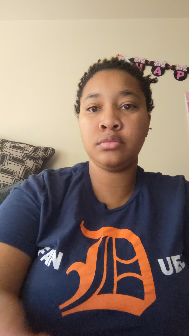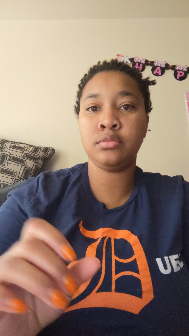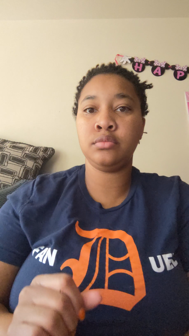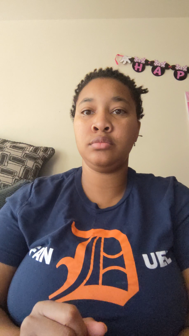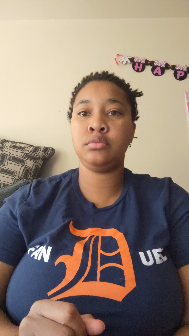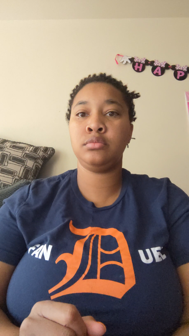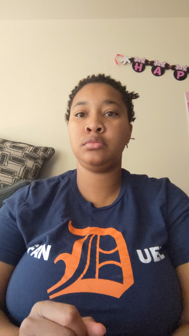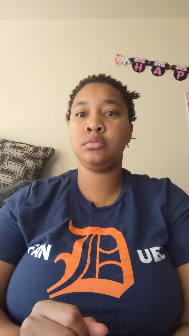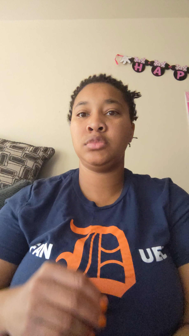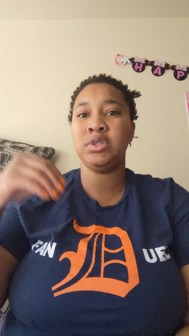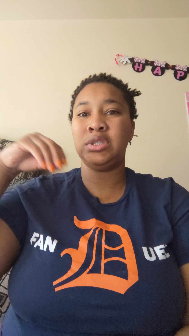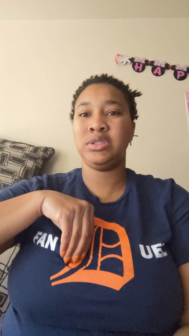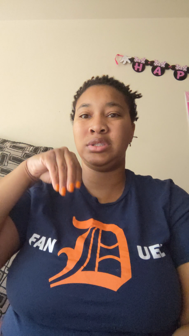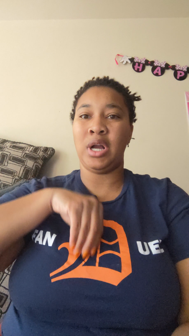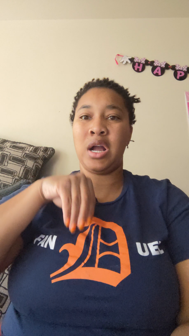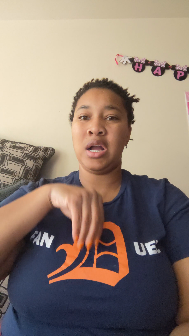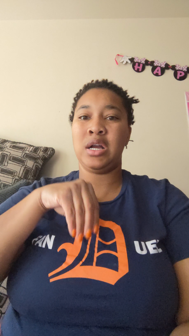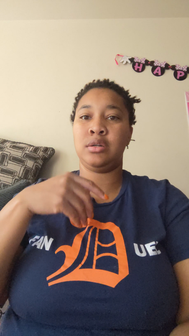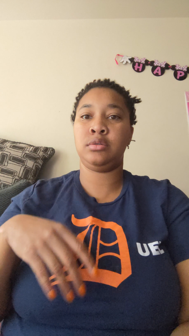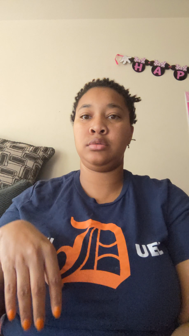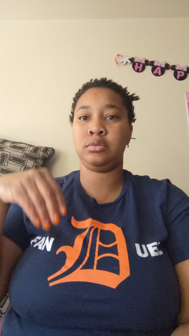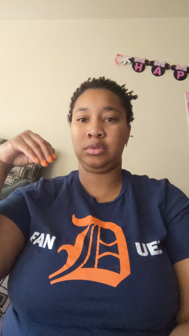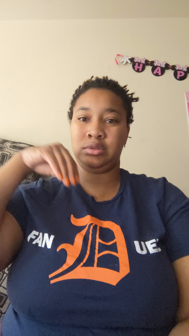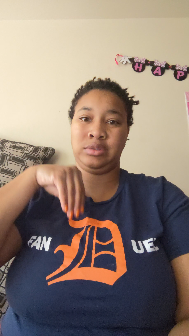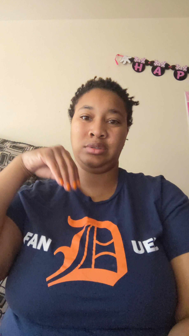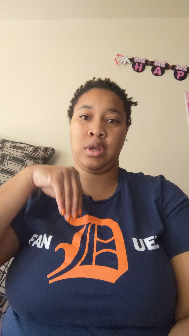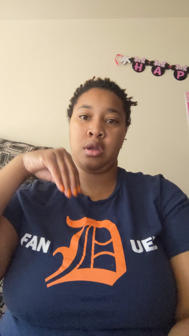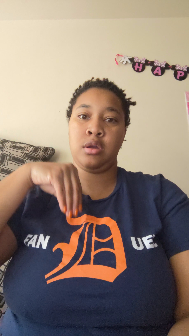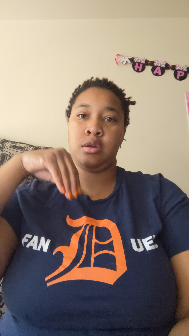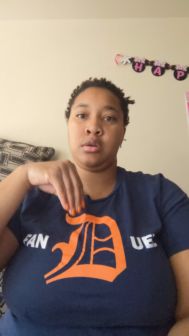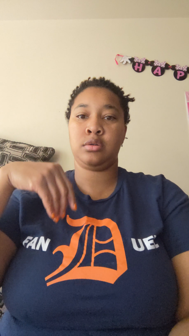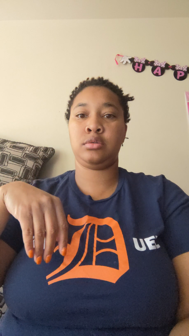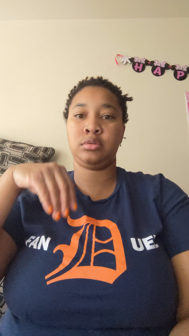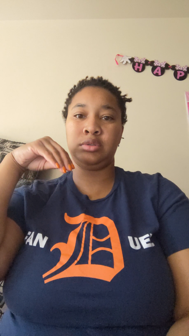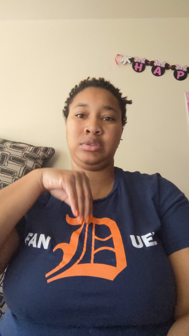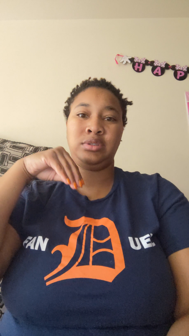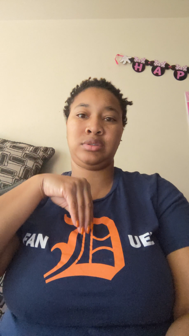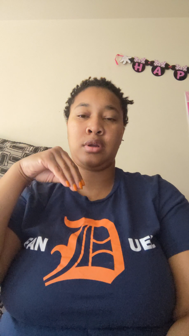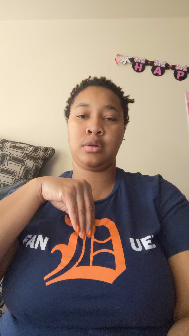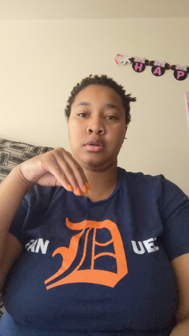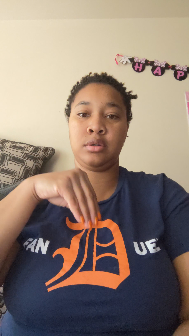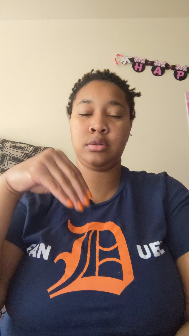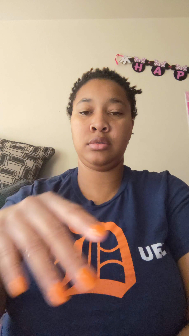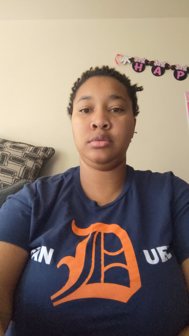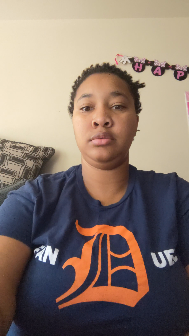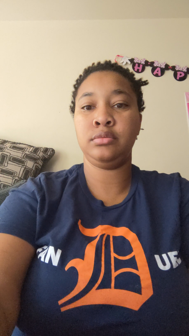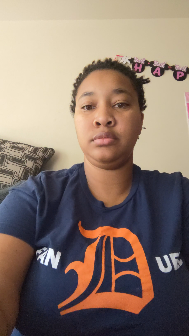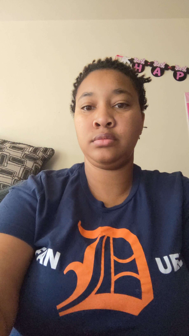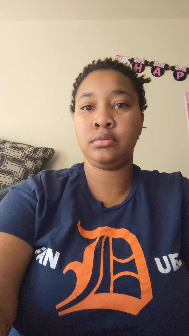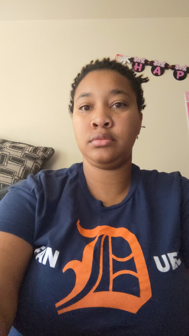inside